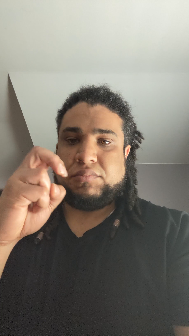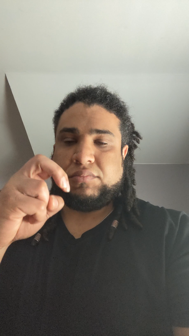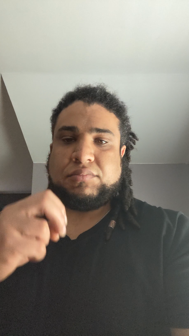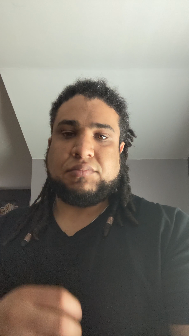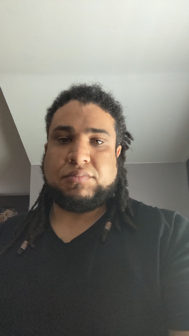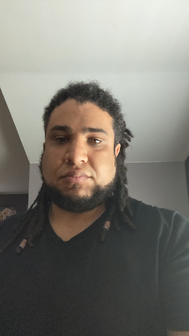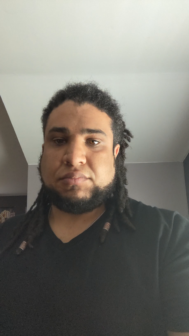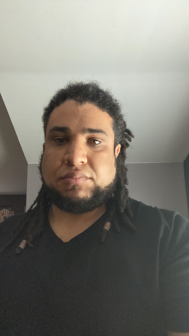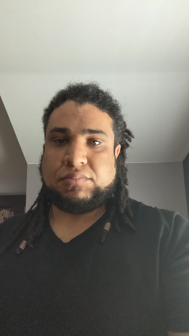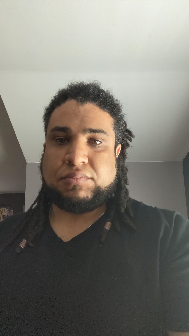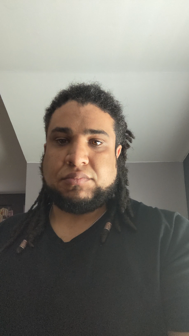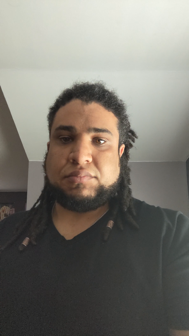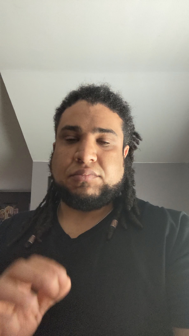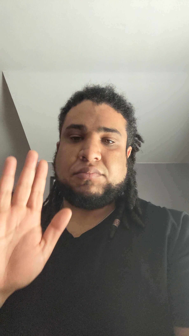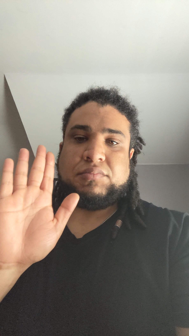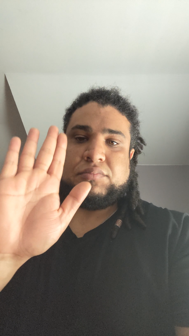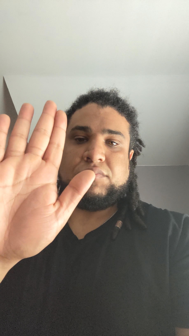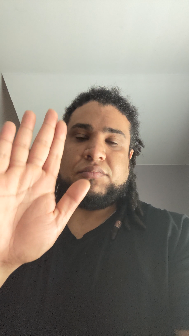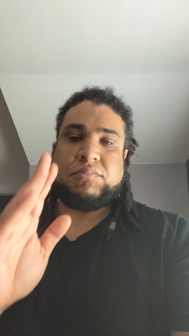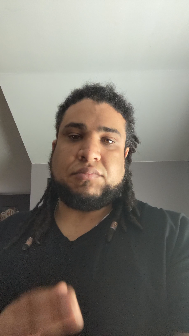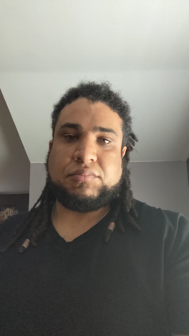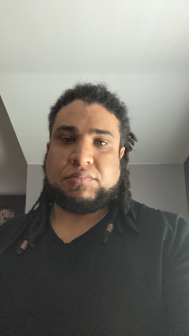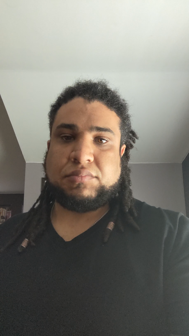push